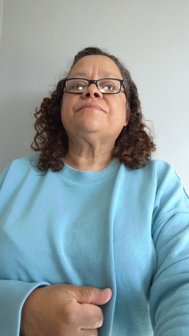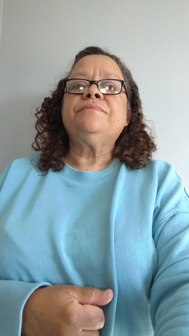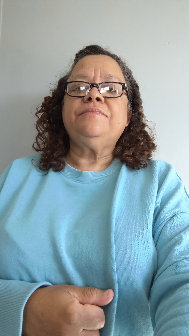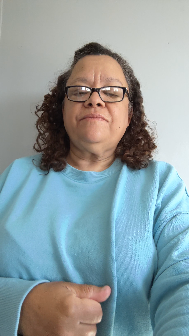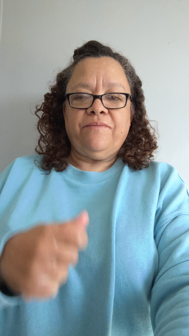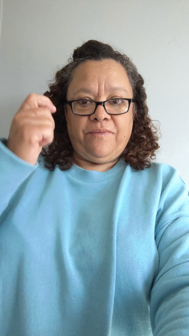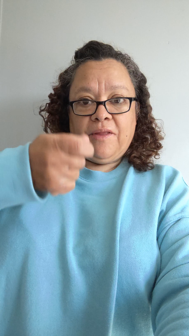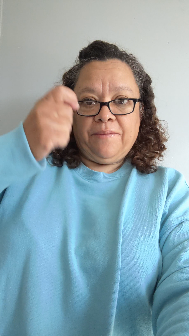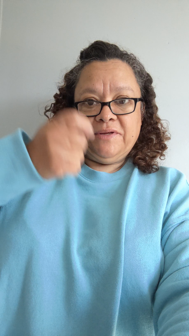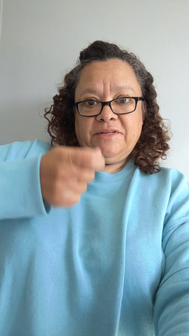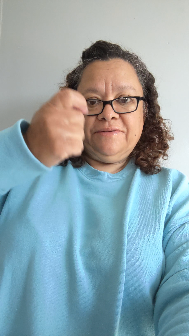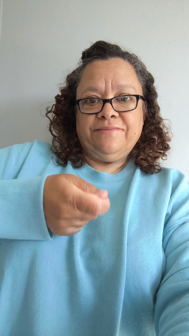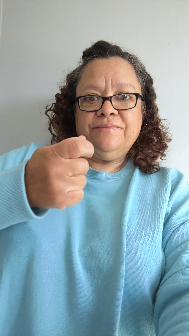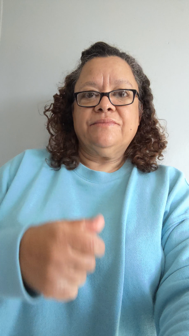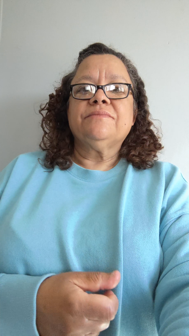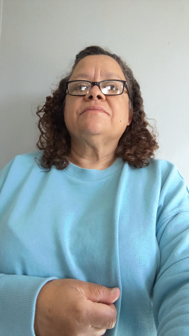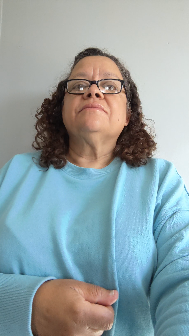hammer